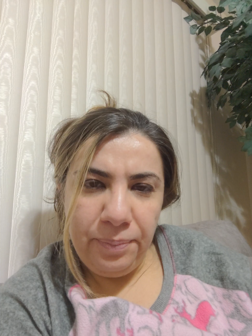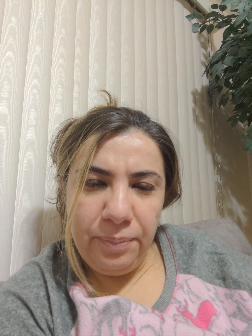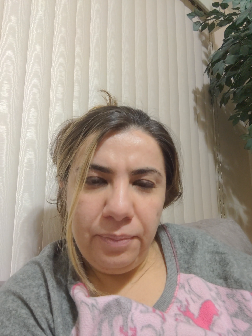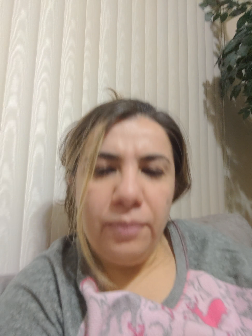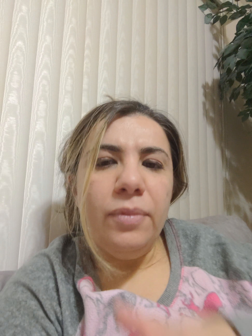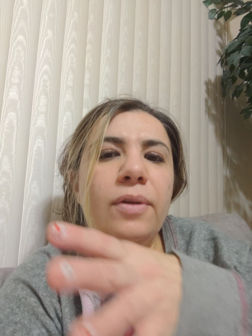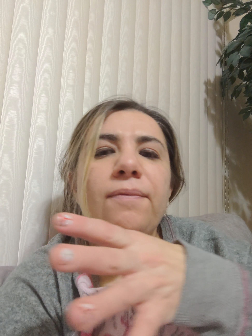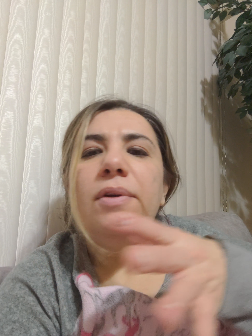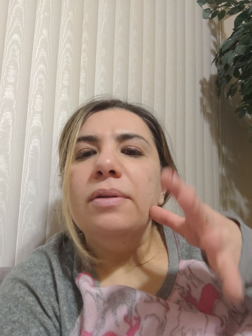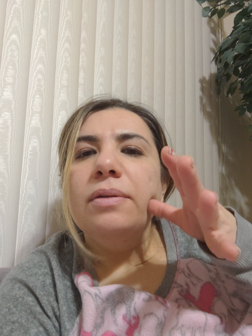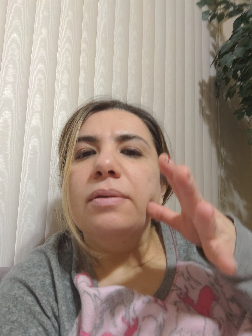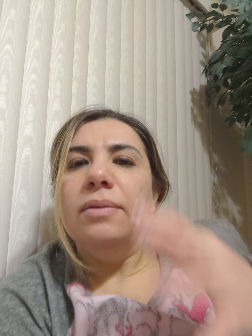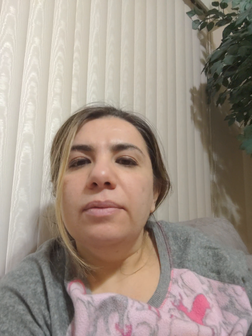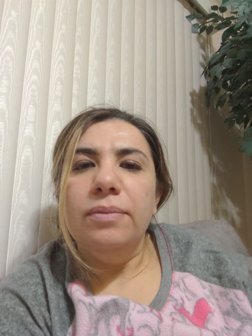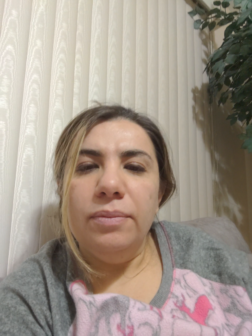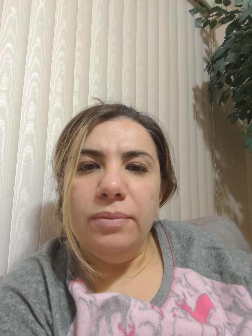farm